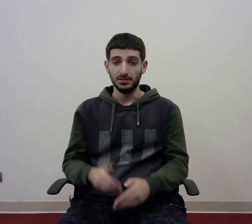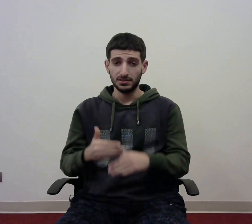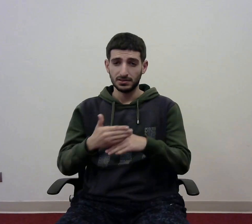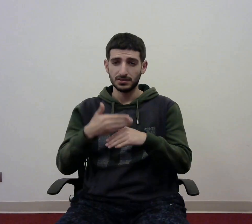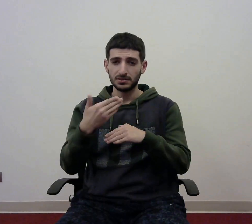gecikmək